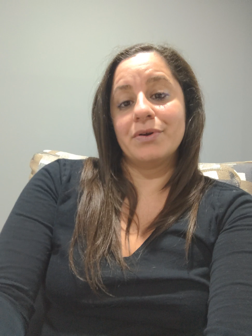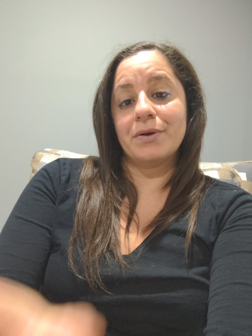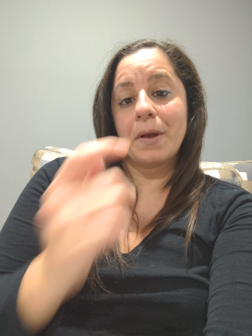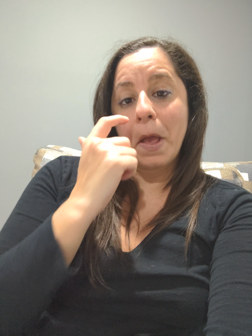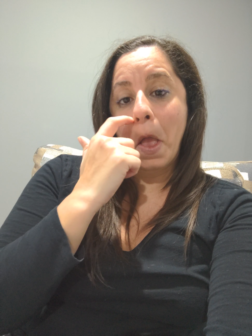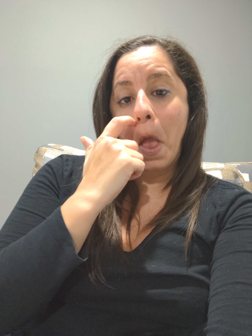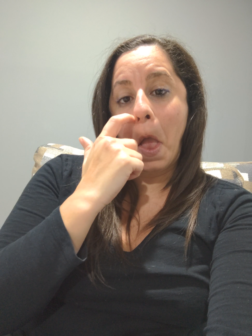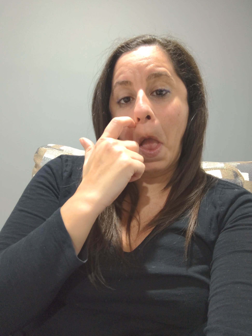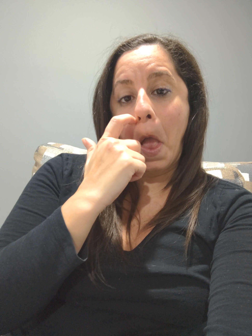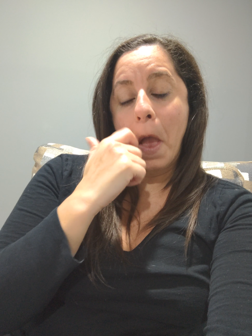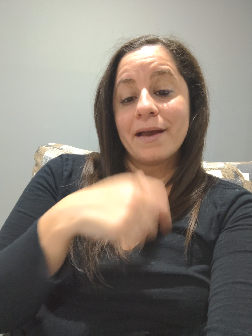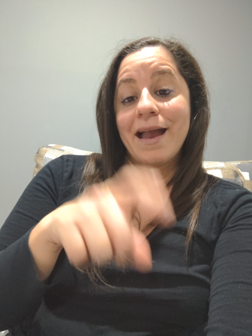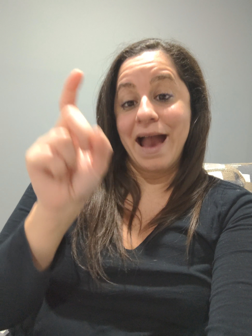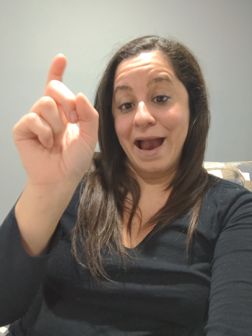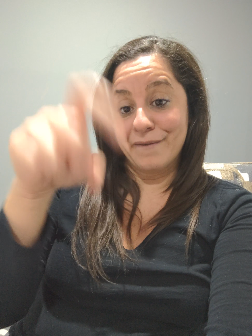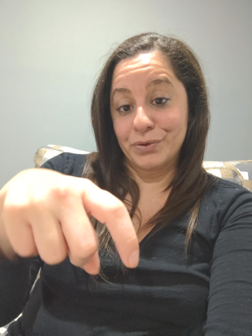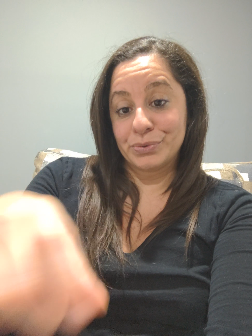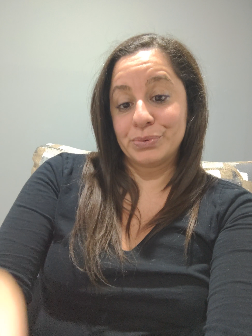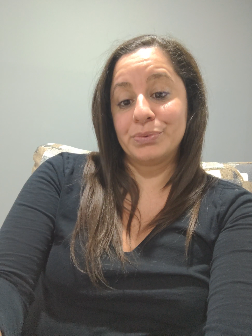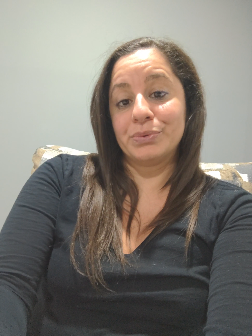have to